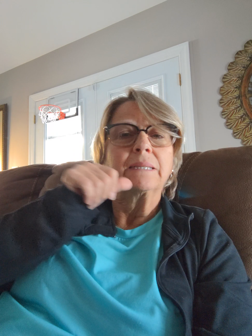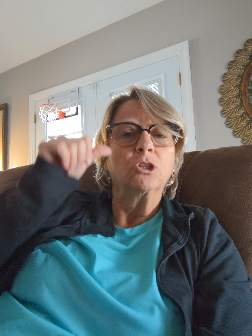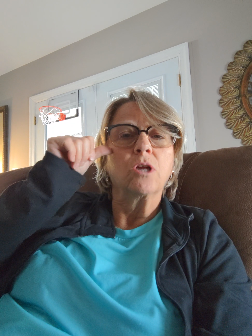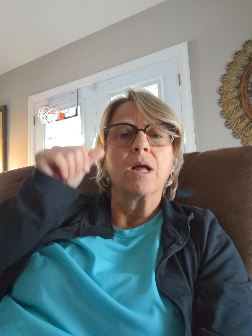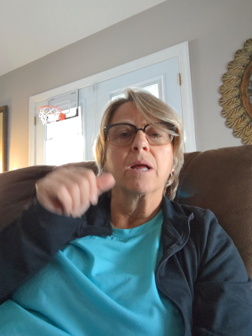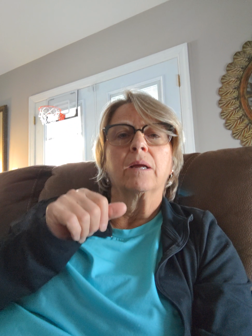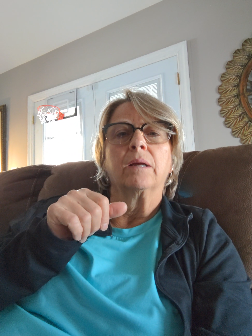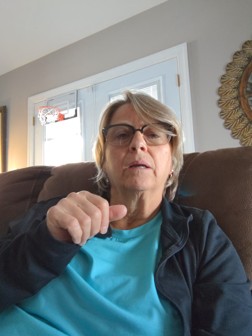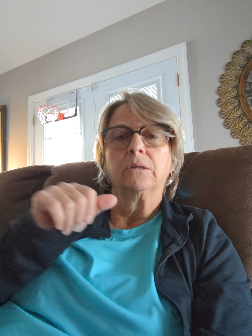yesterday